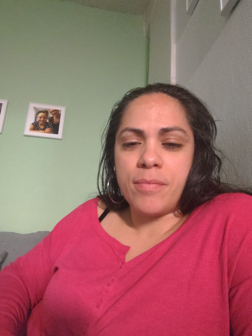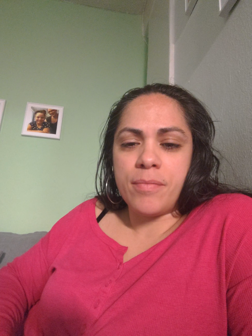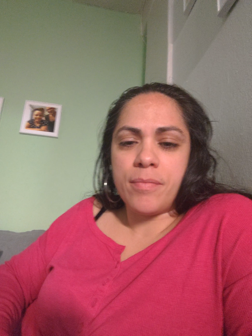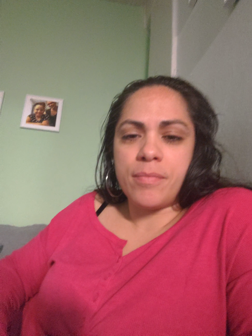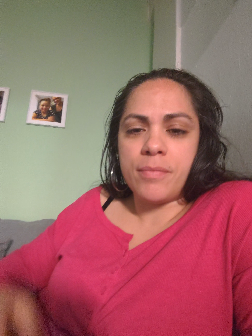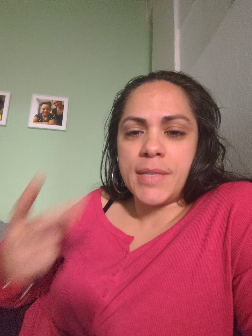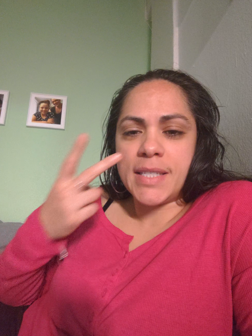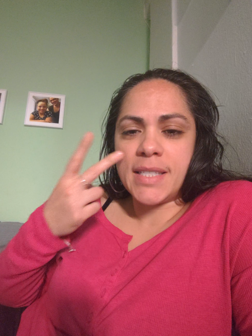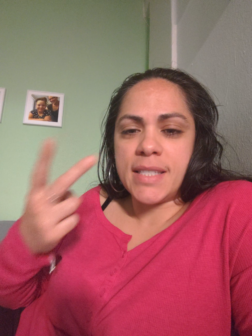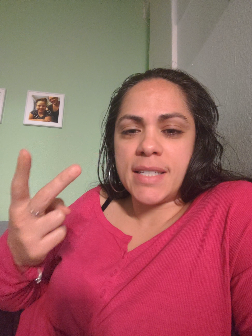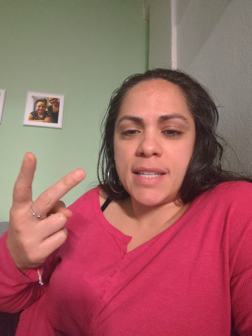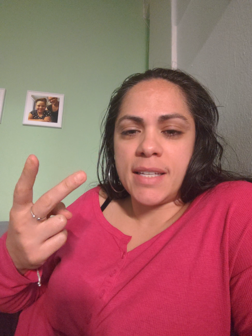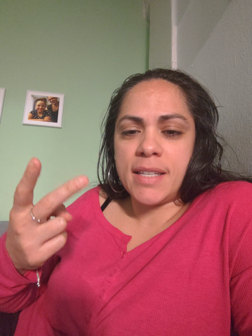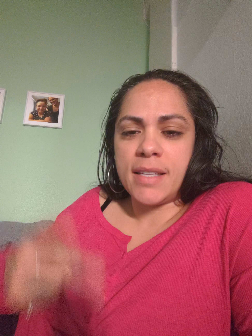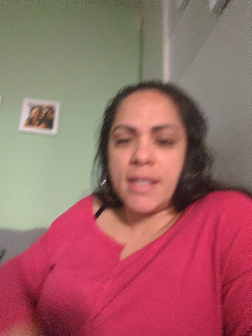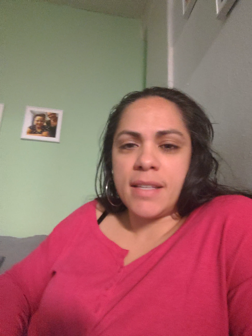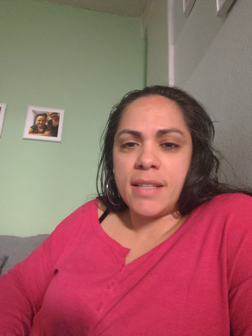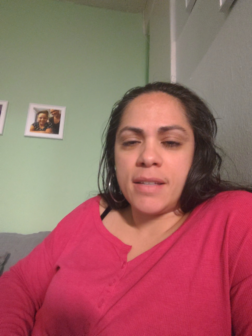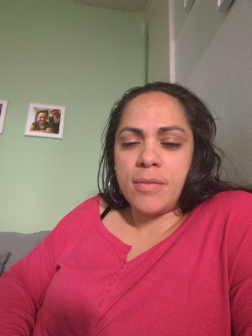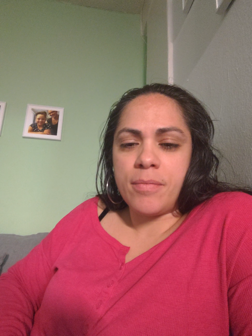see